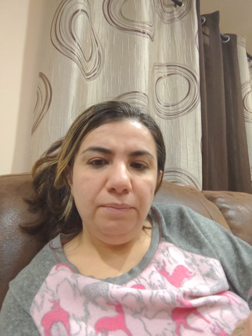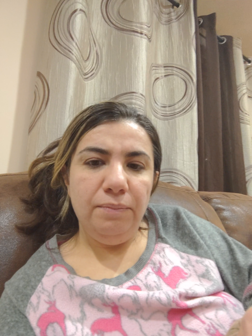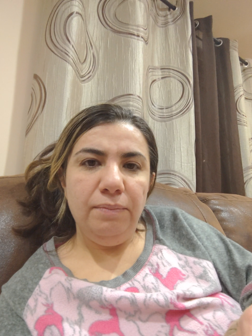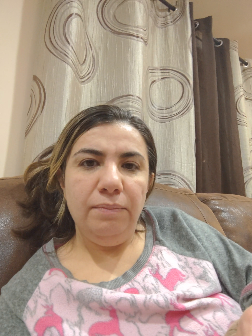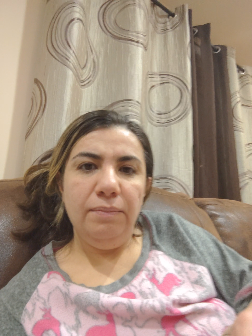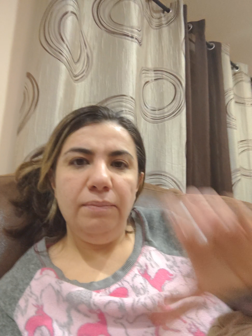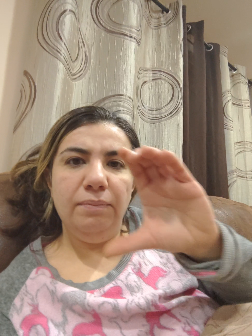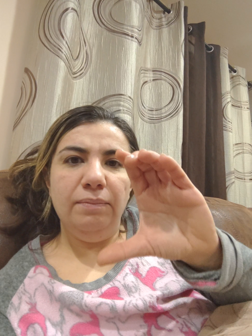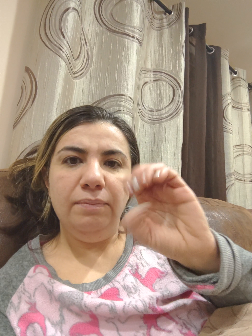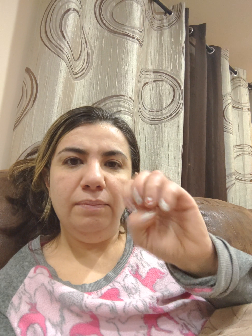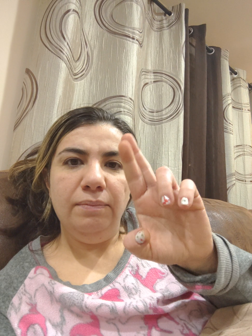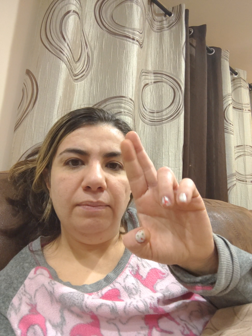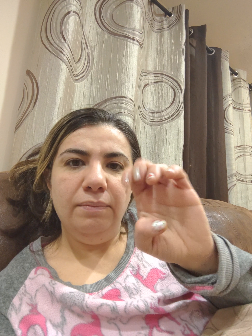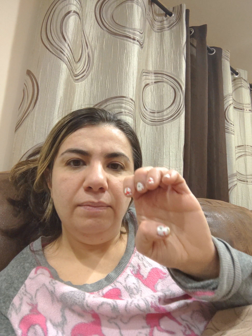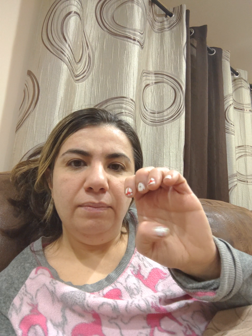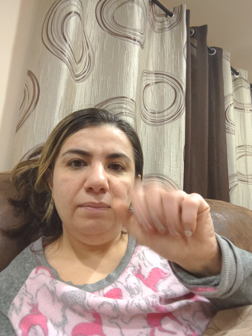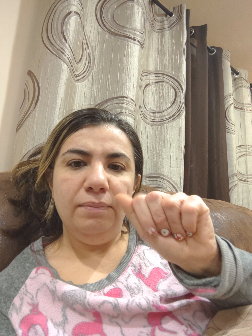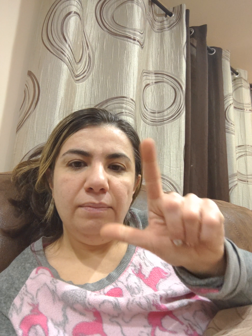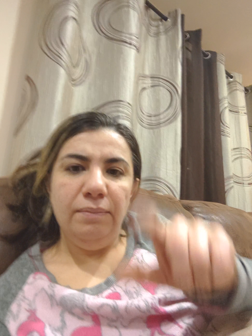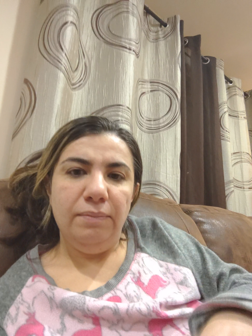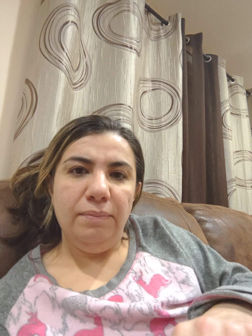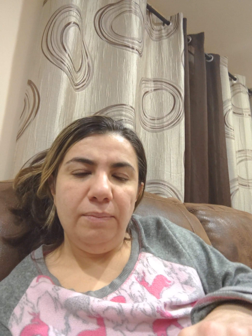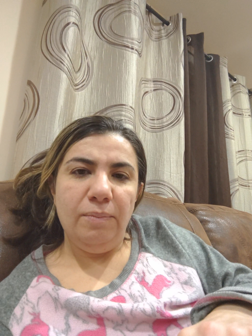cereal